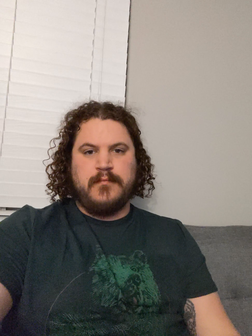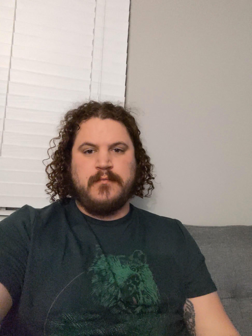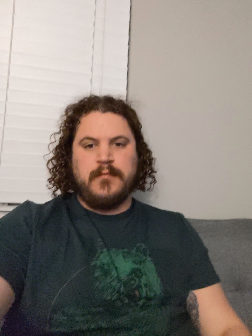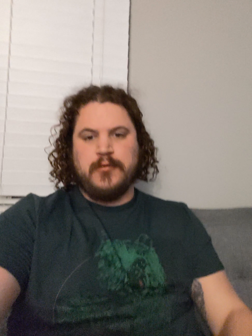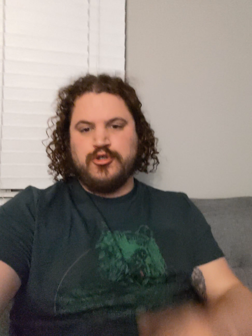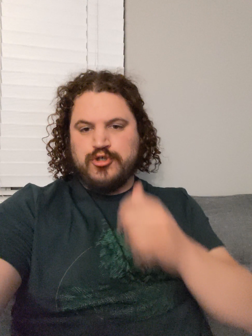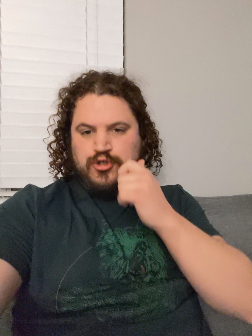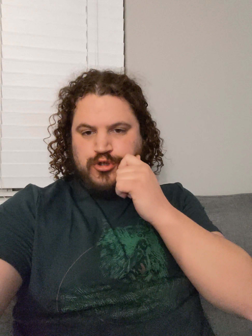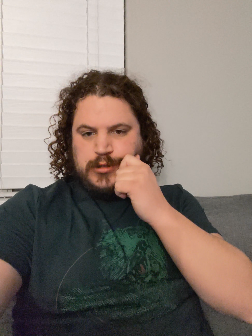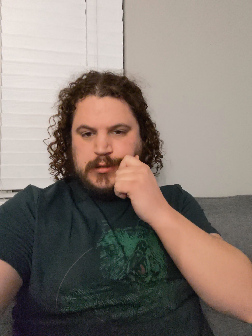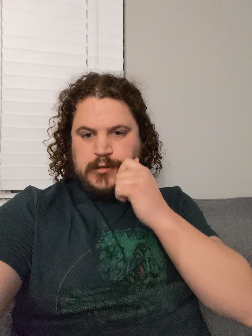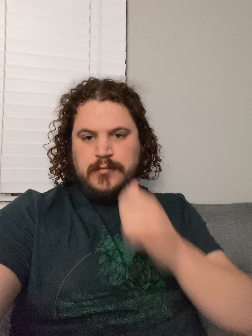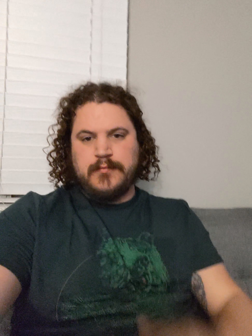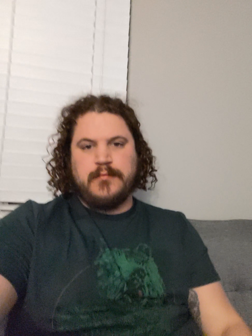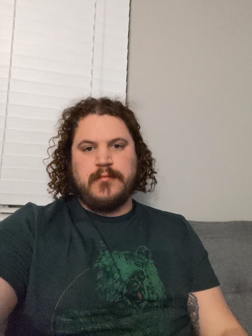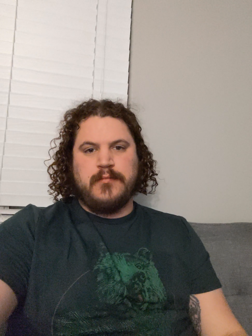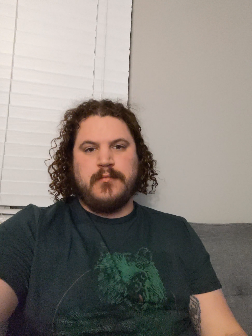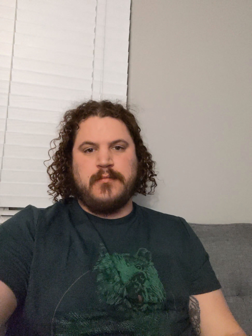cheek